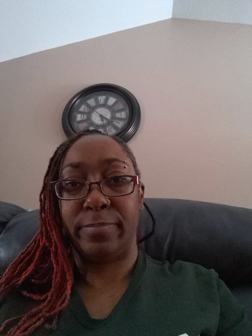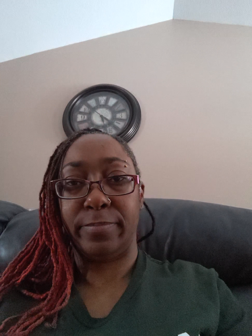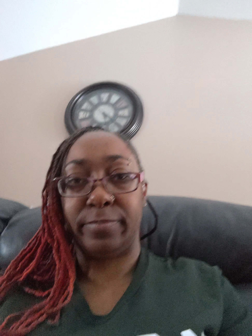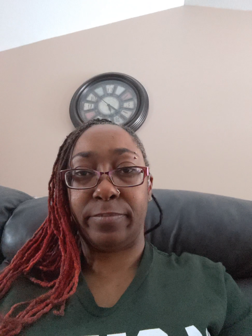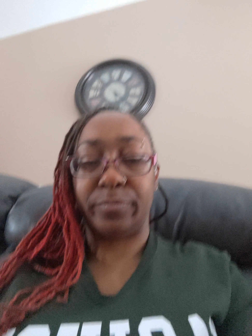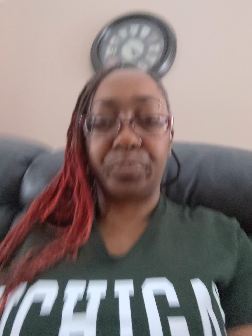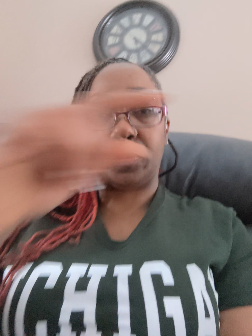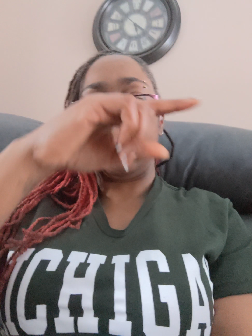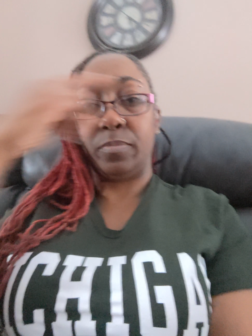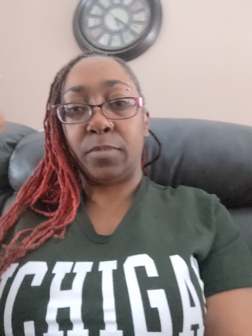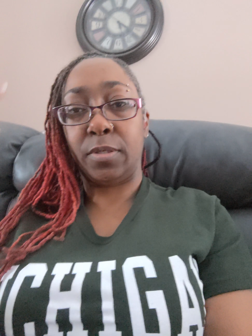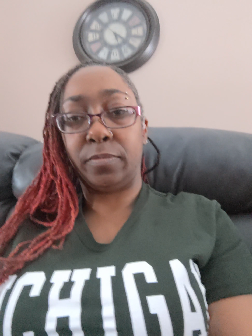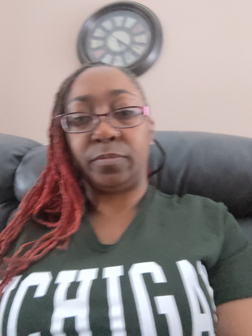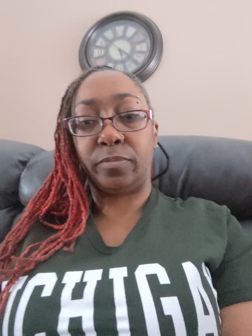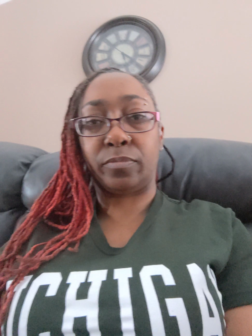black